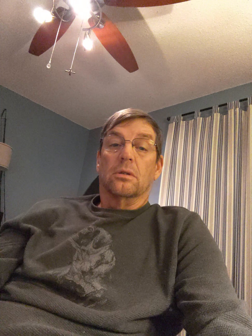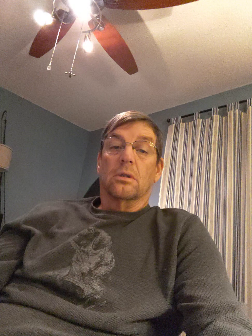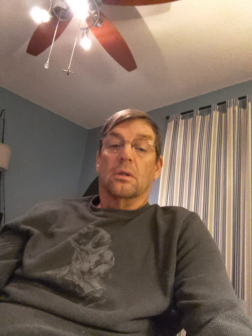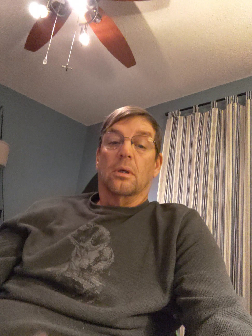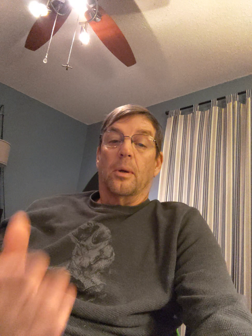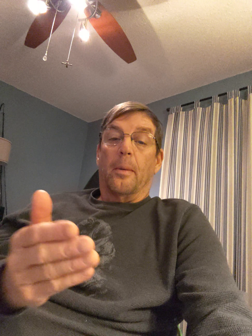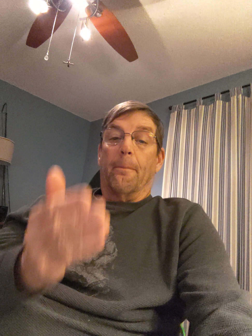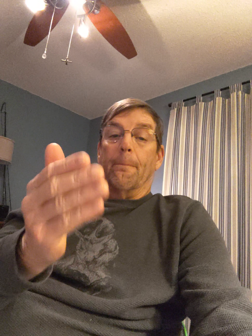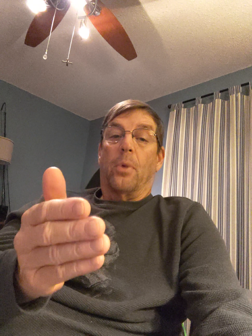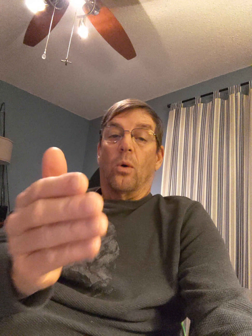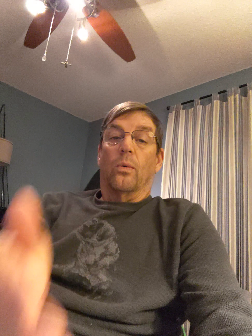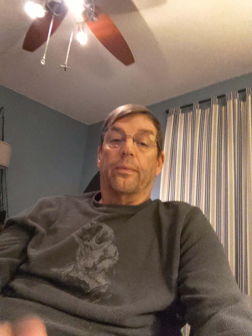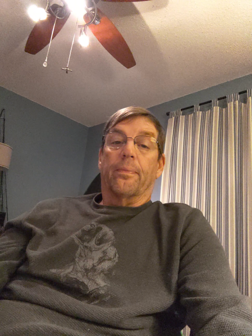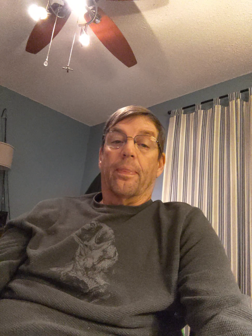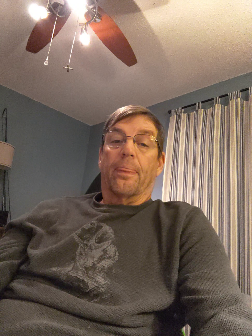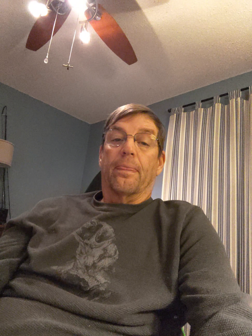boat